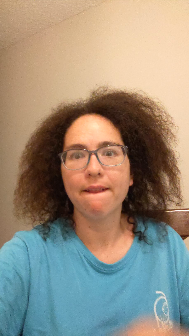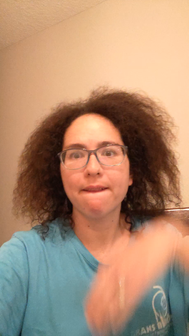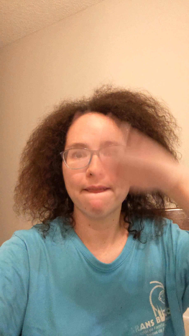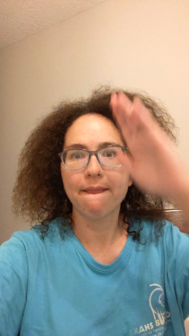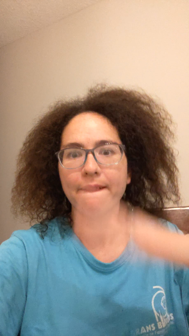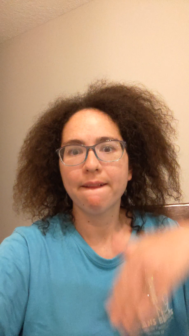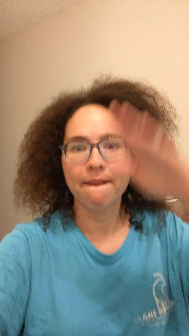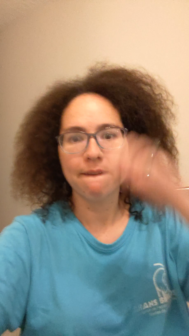paint